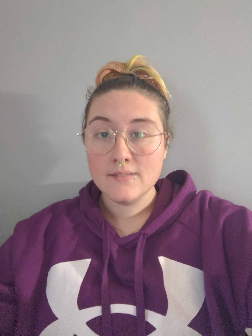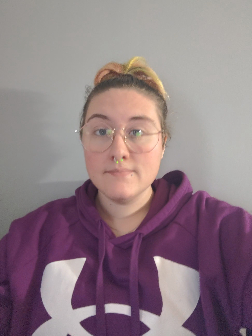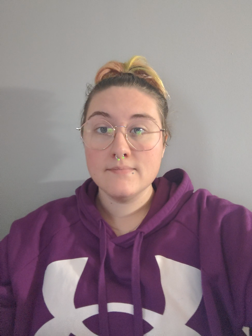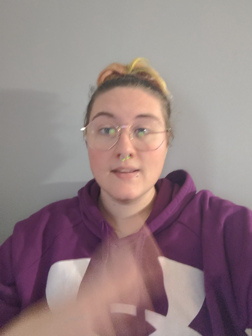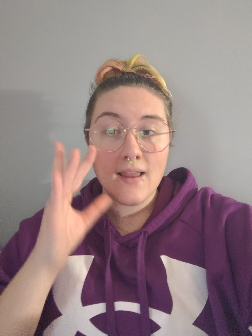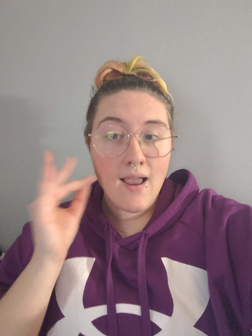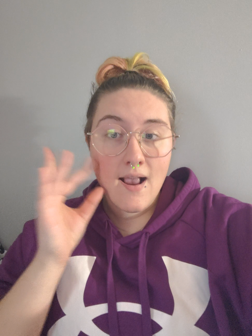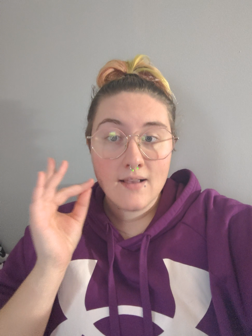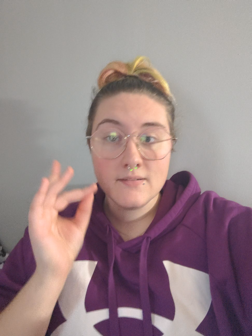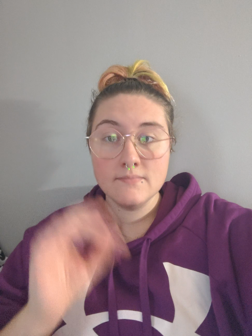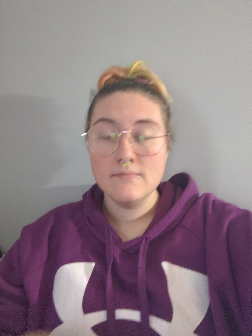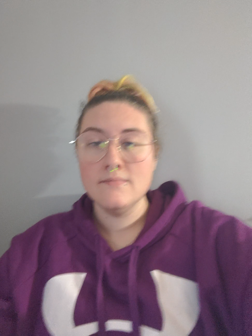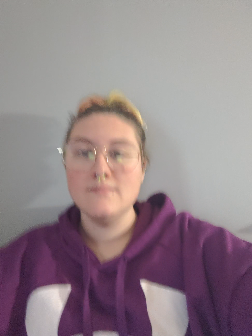cat